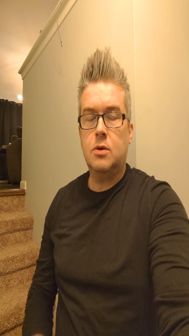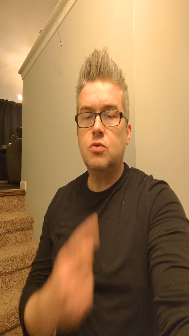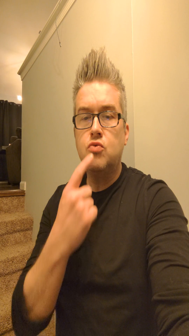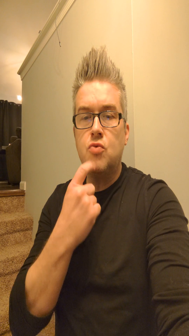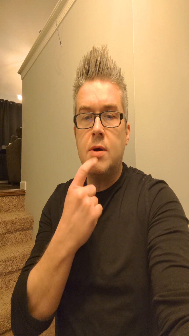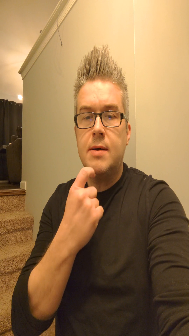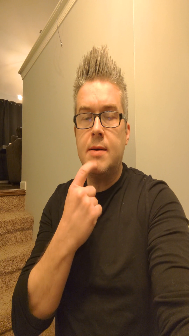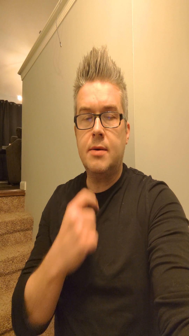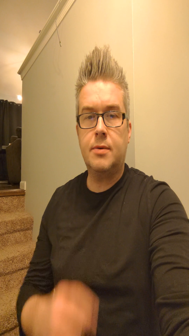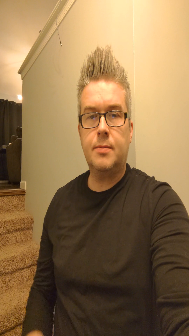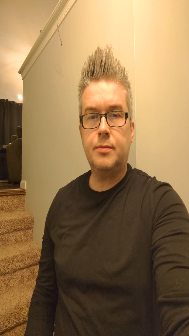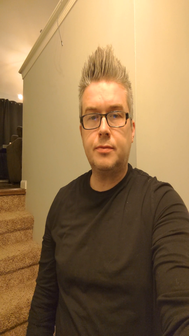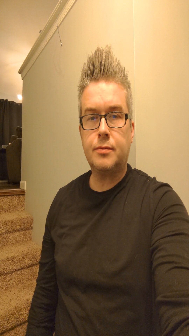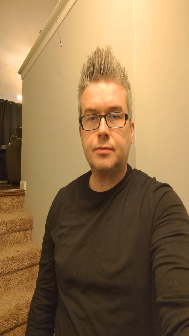red